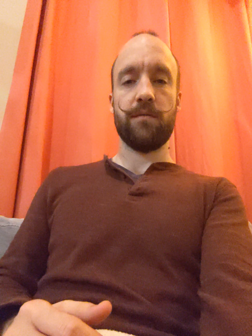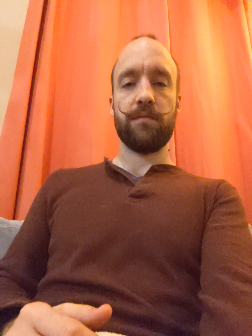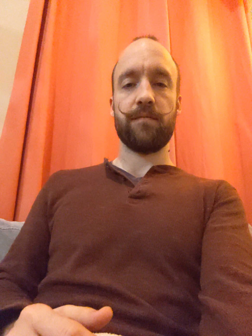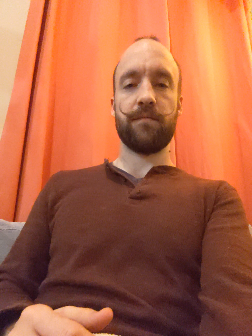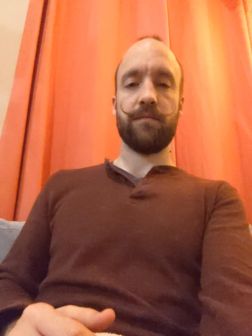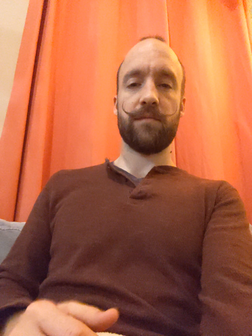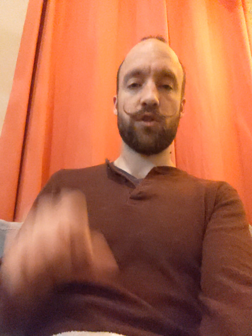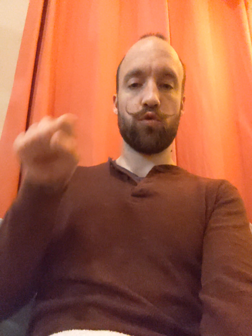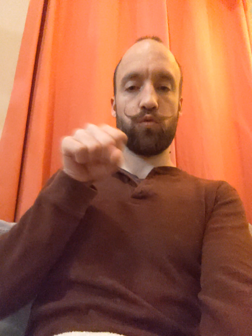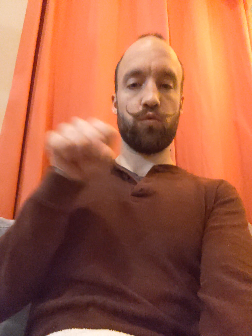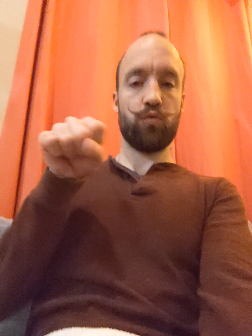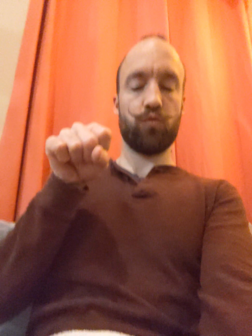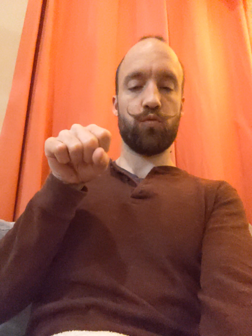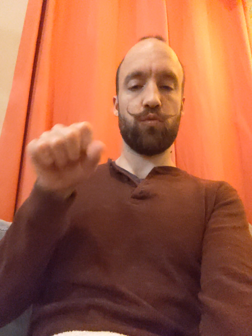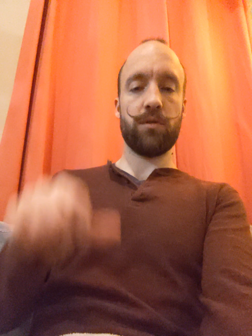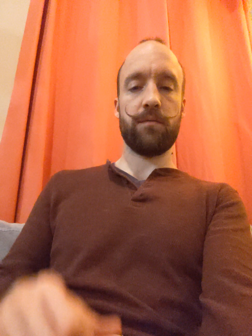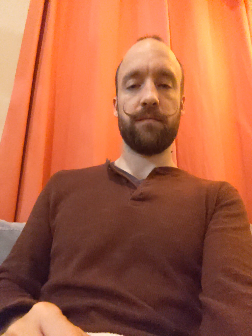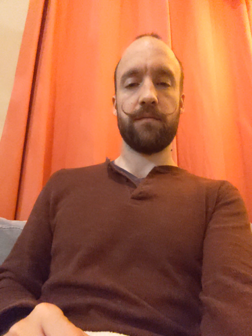shoe